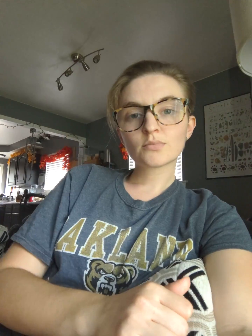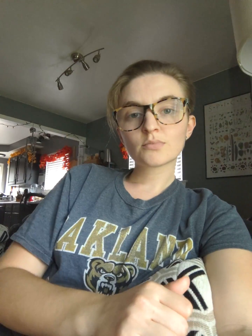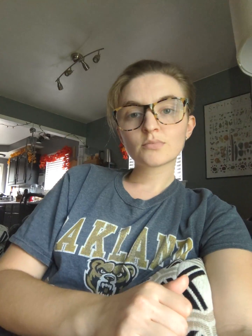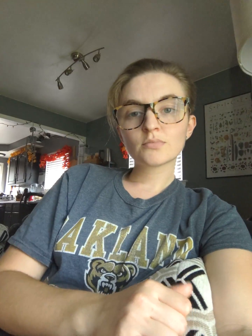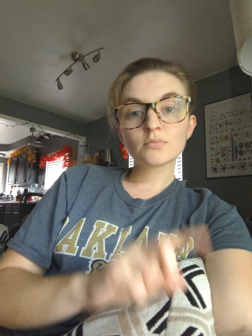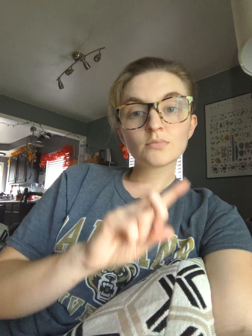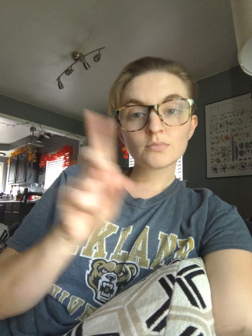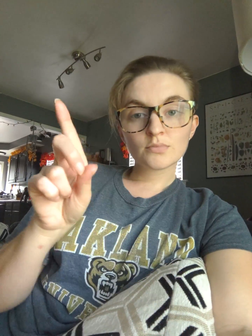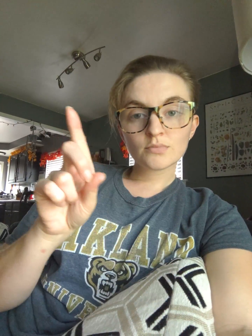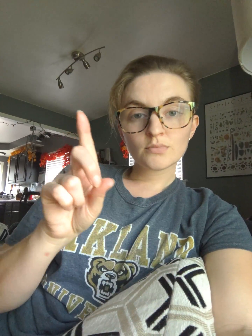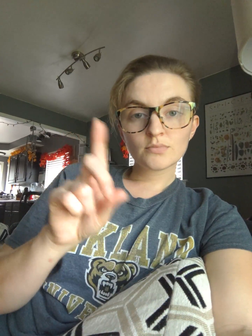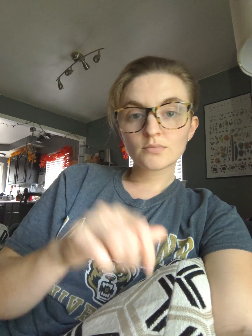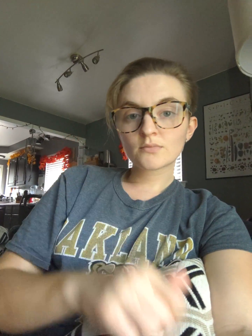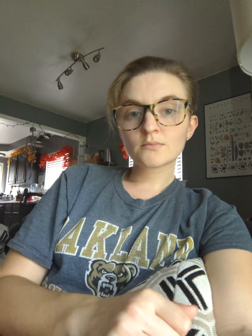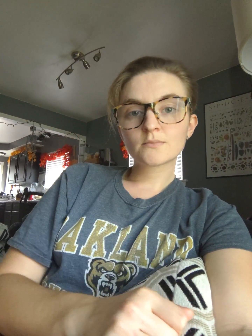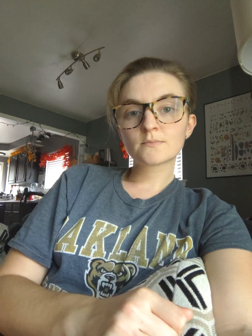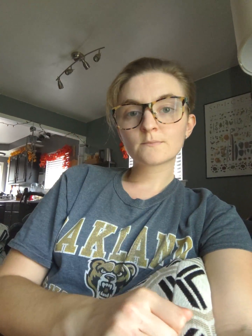but